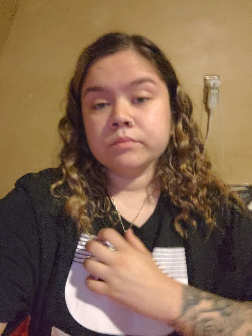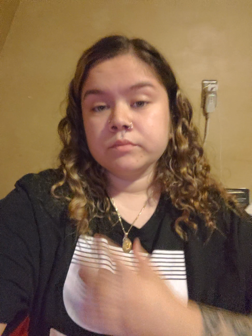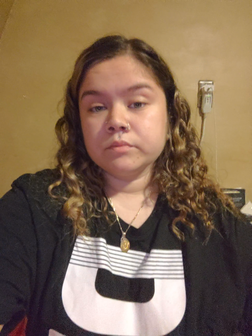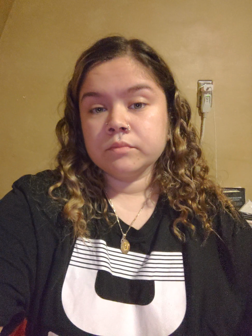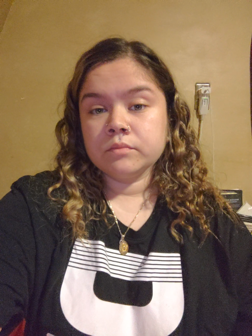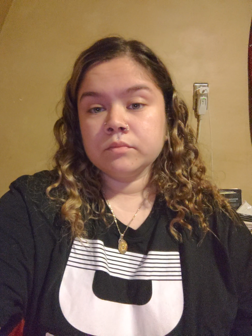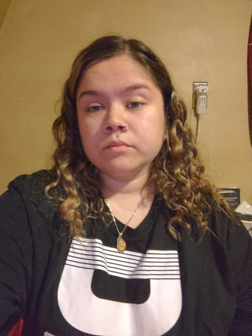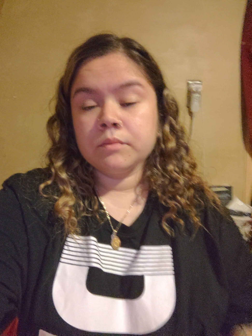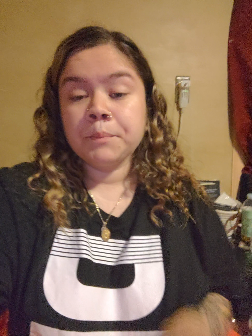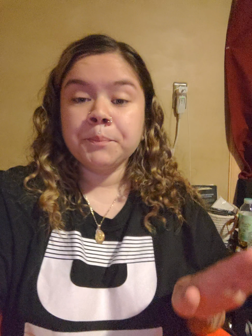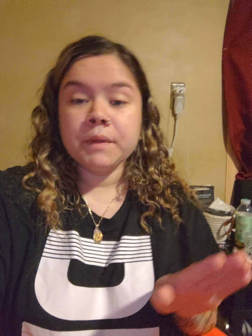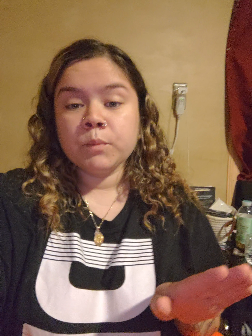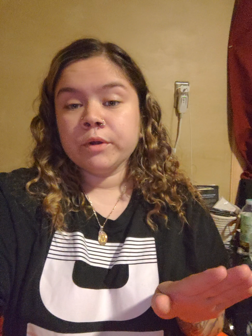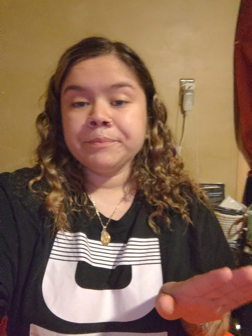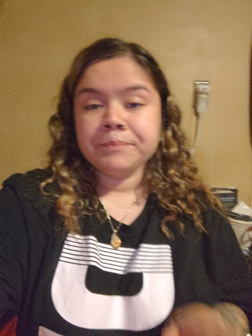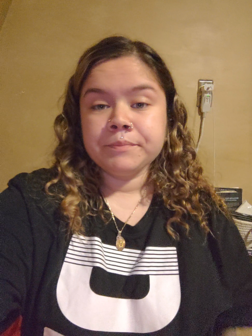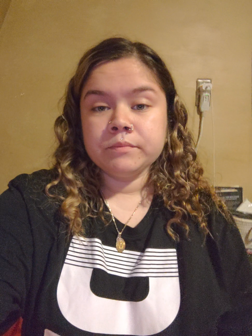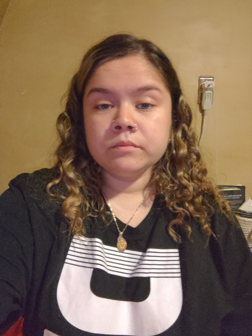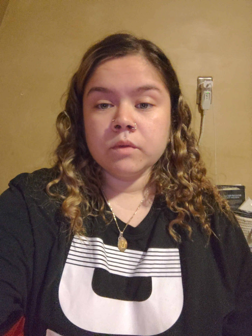penguin